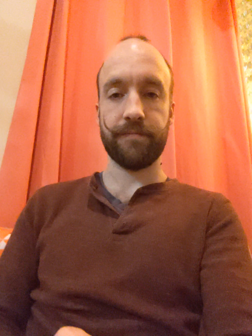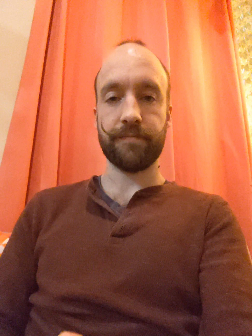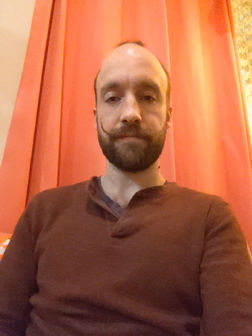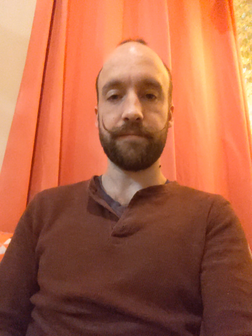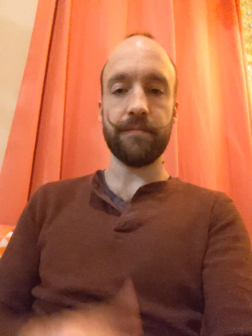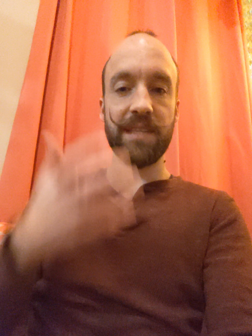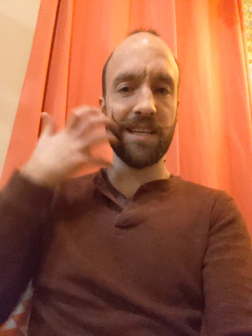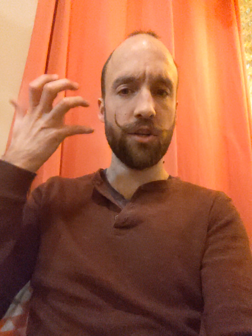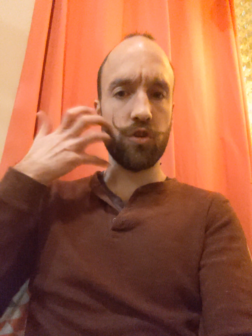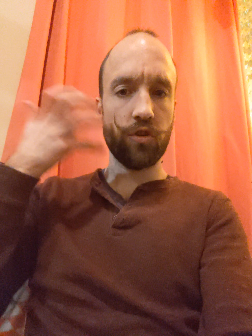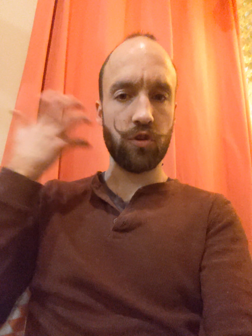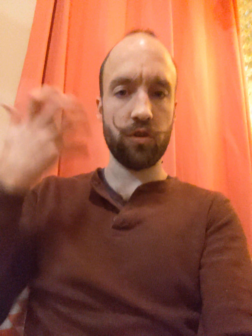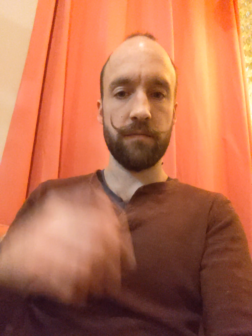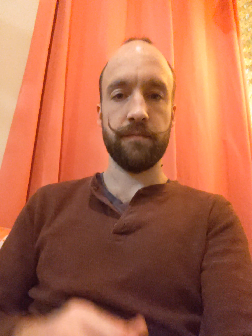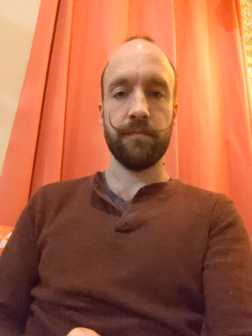tiger